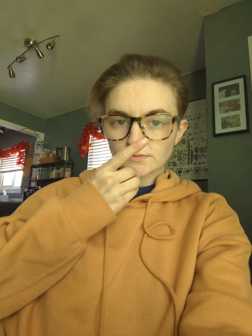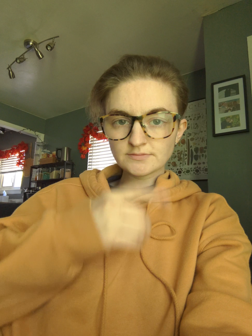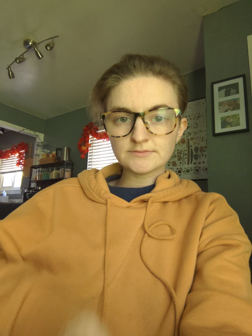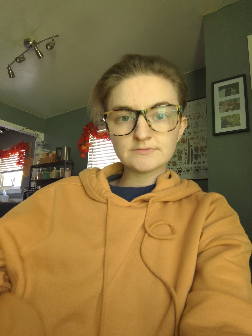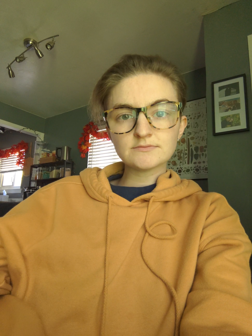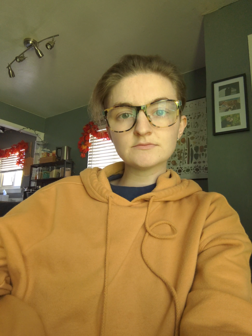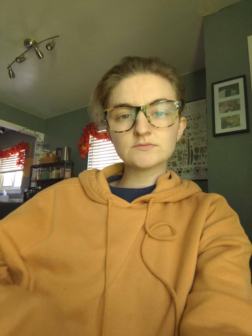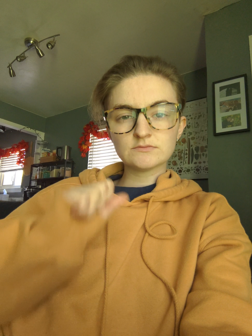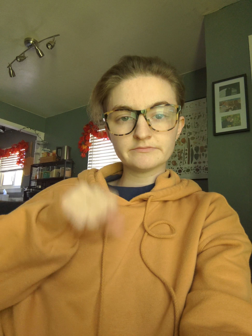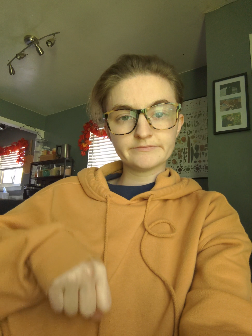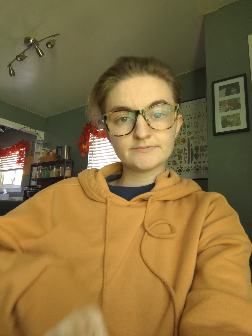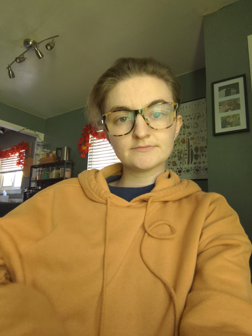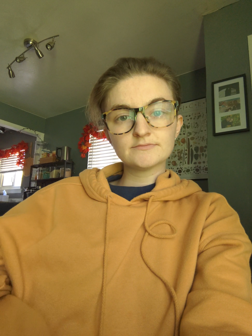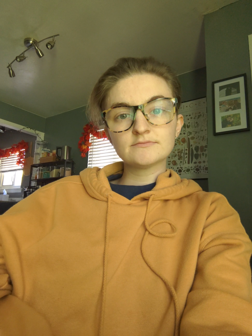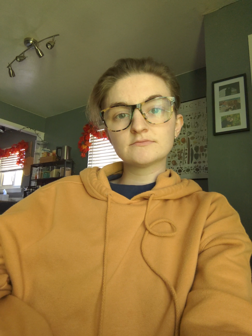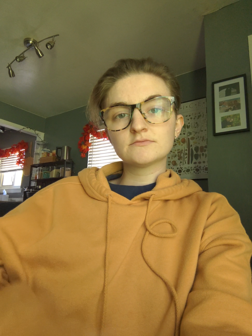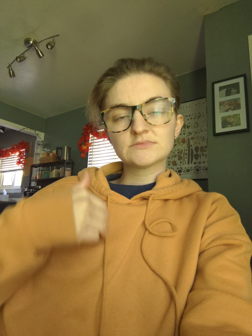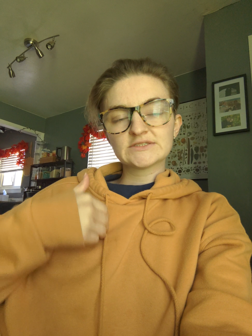could